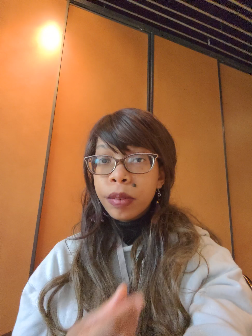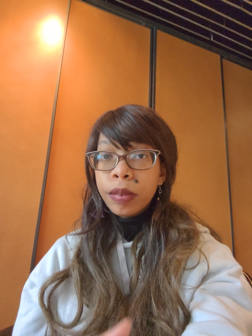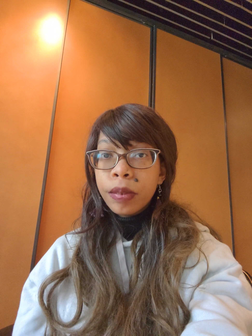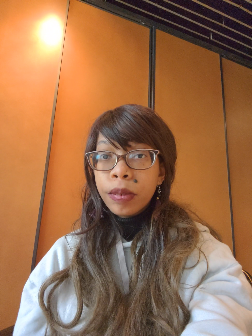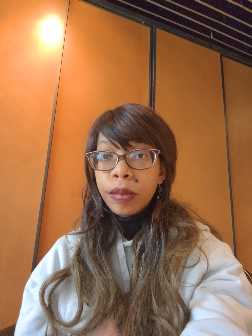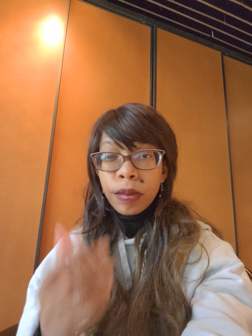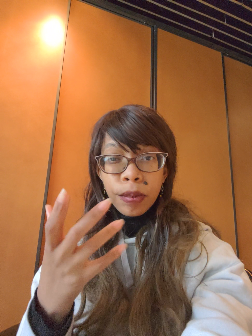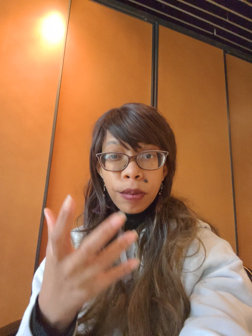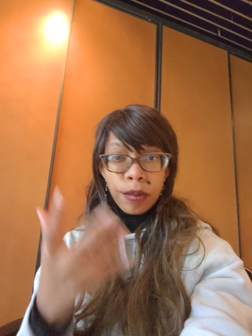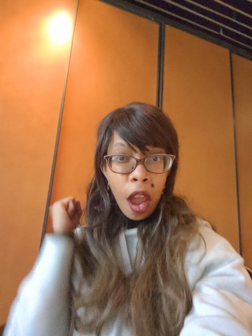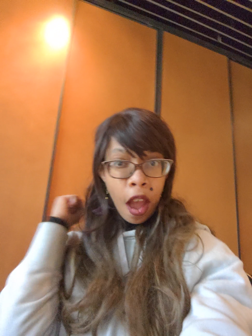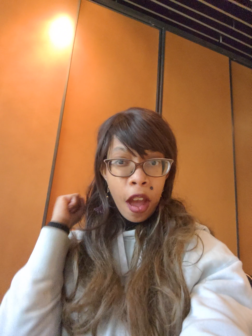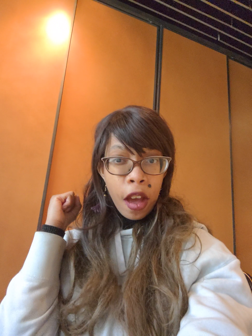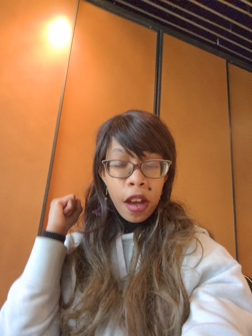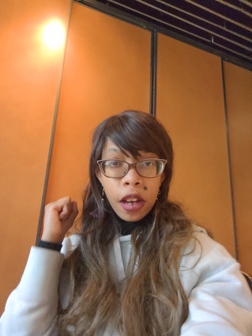fast